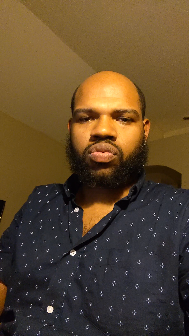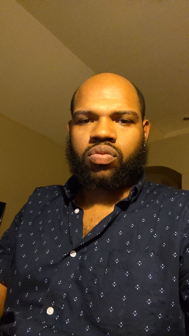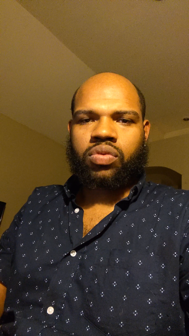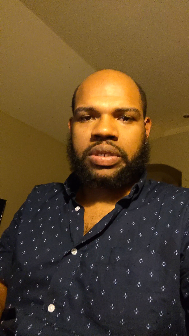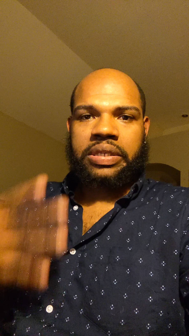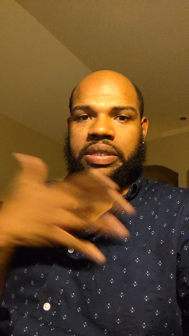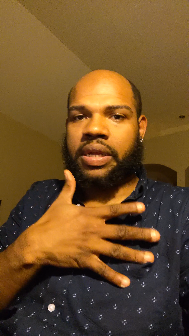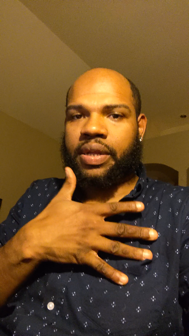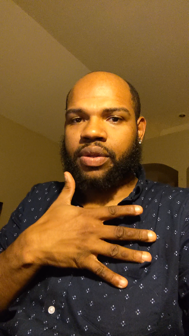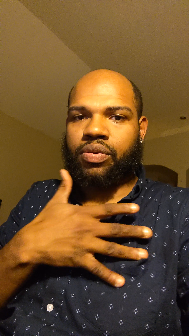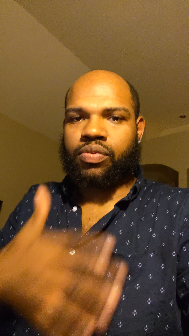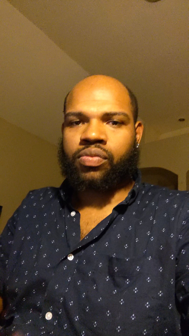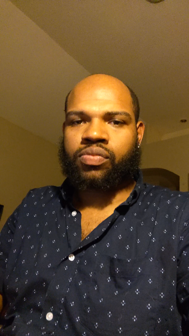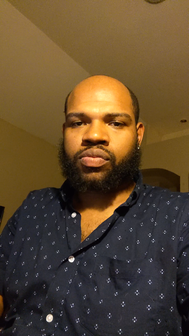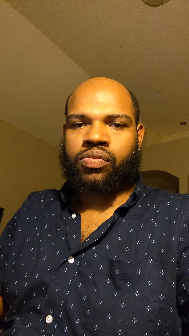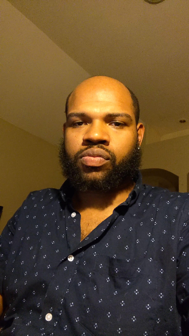scared